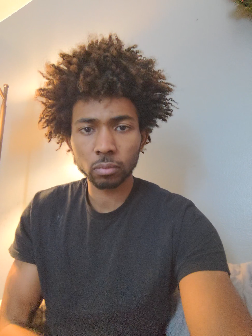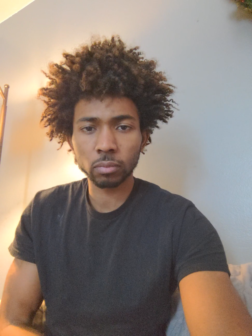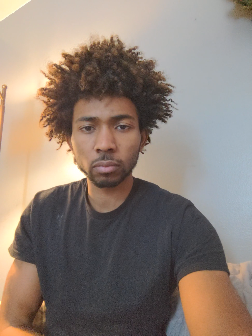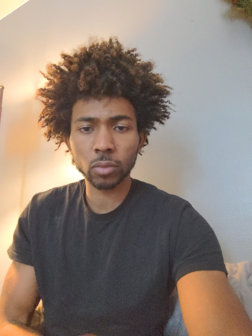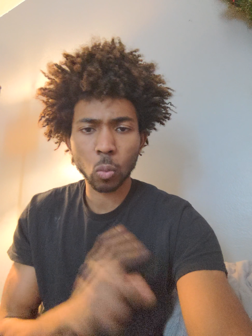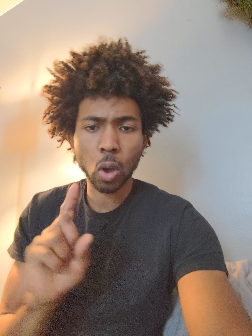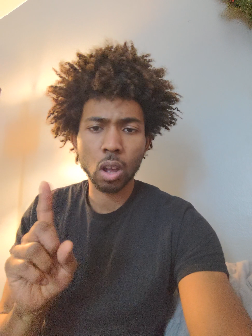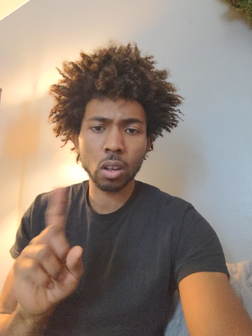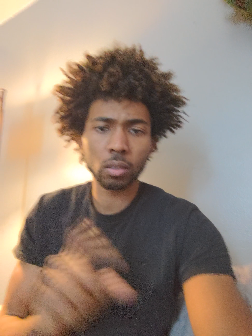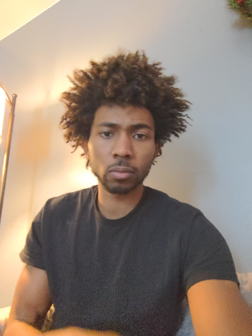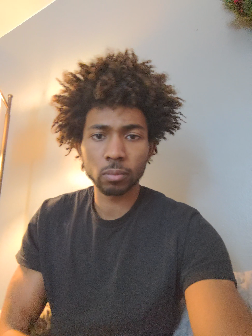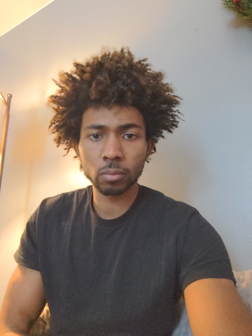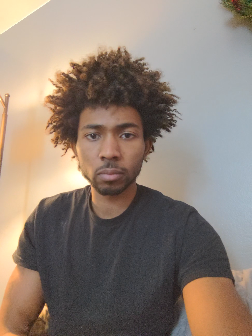where